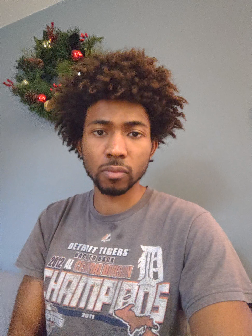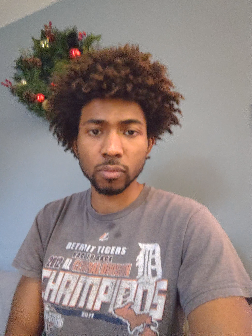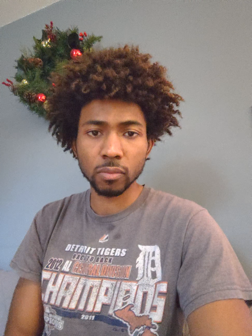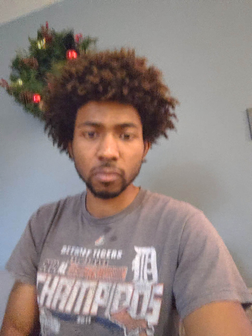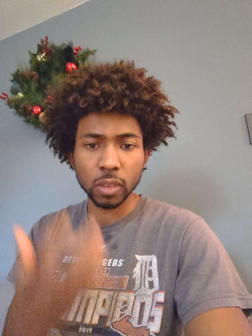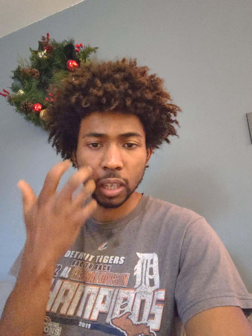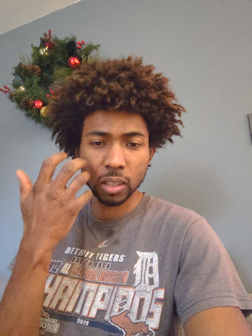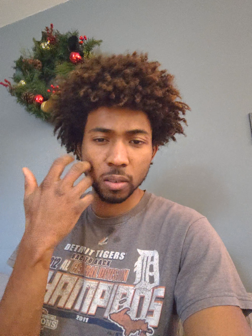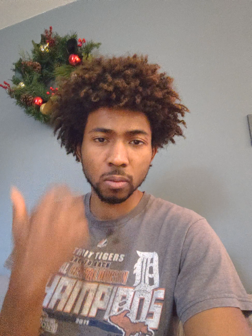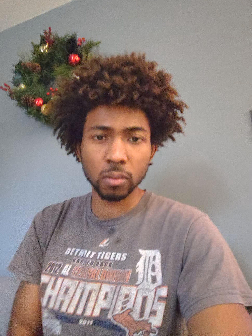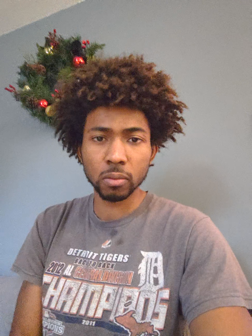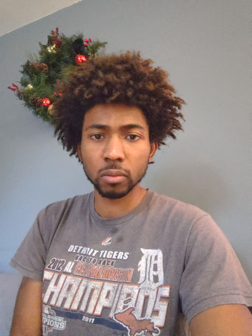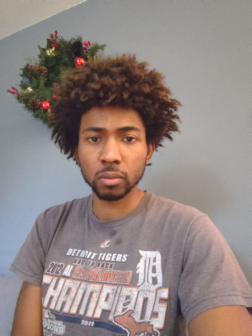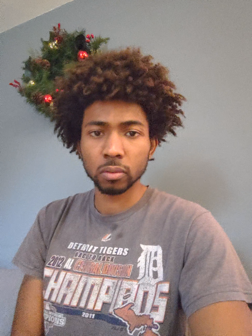tiger